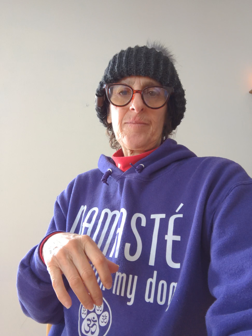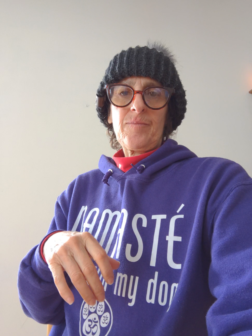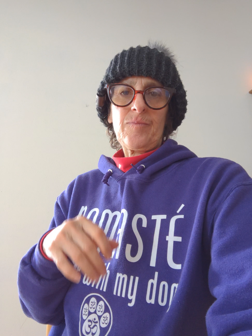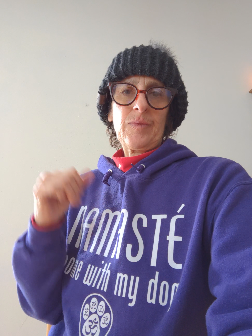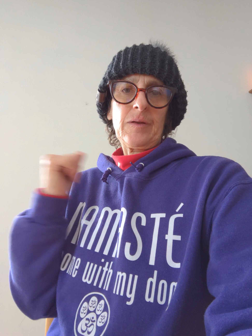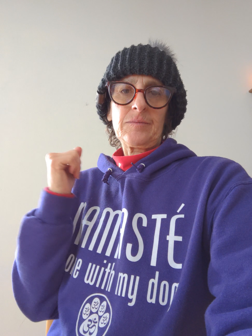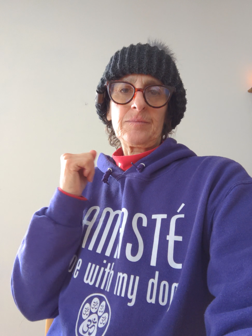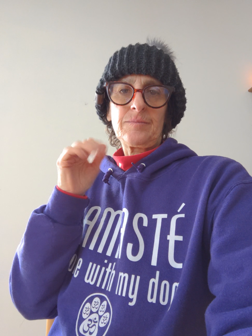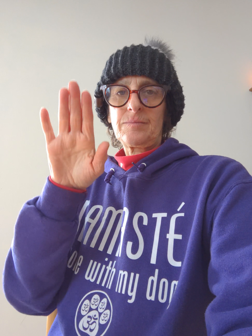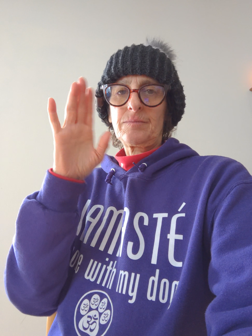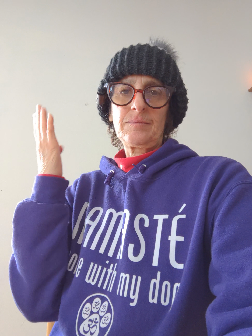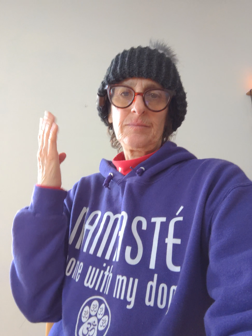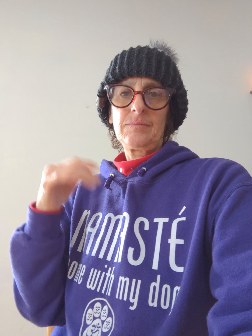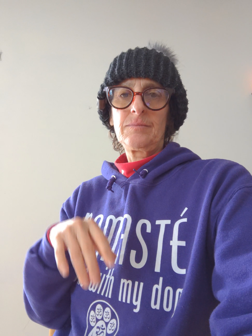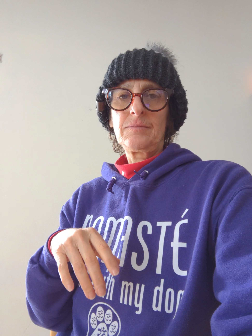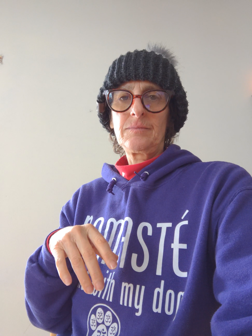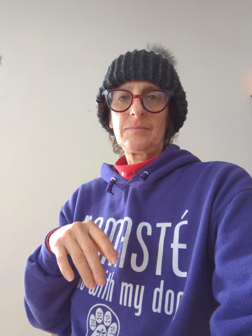refrigerator